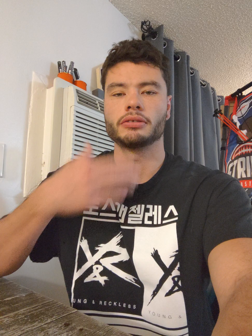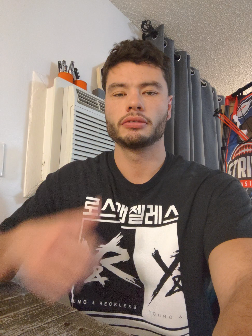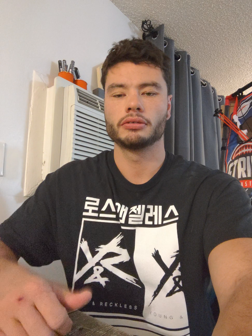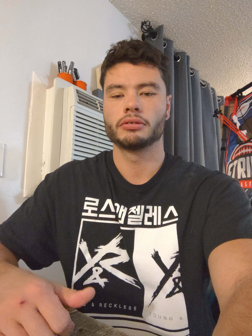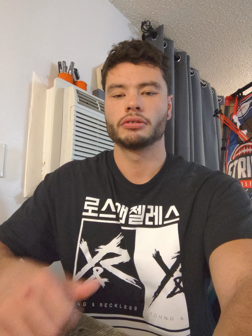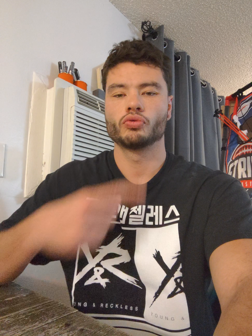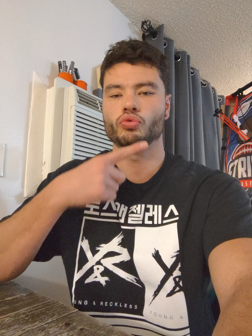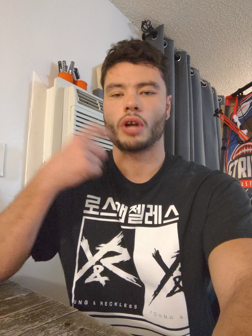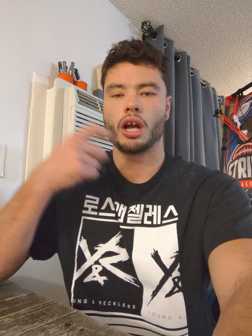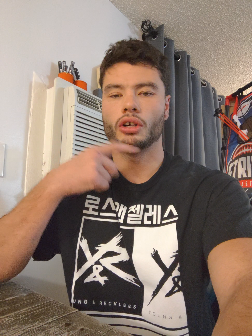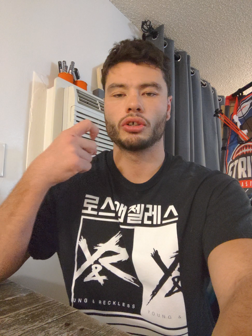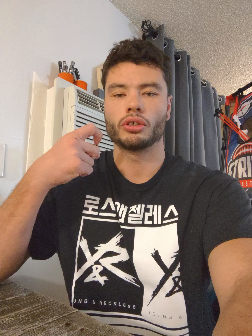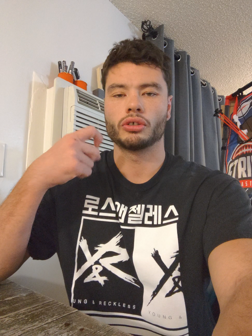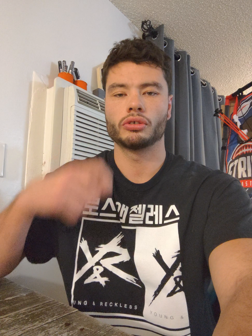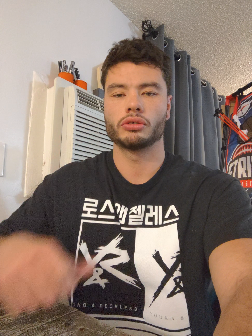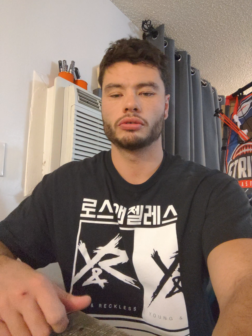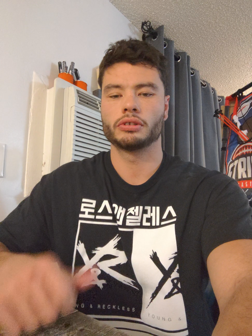dryer